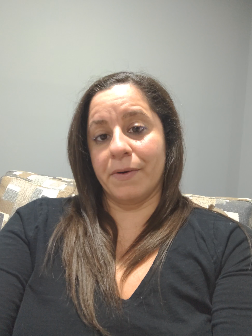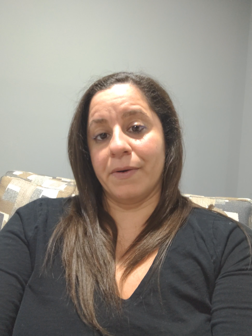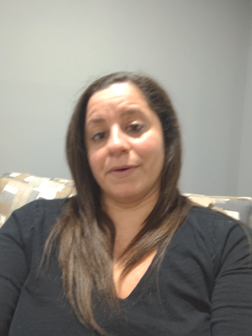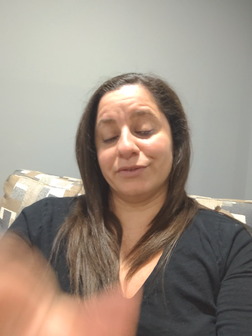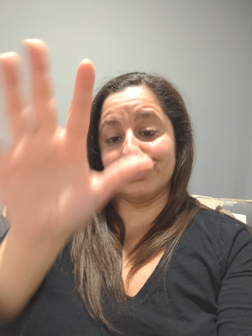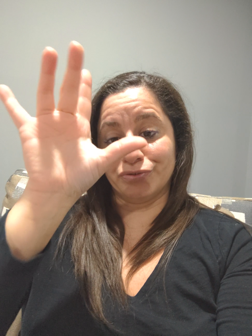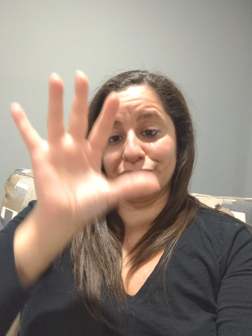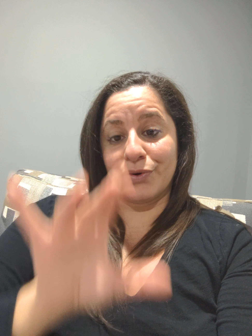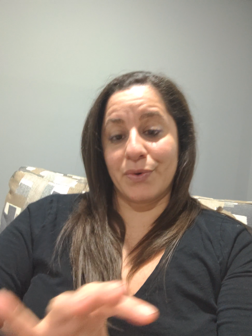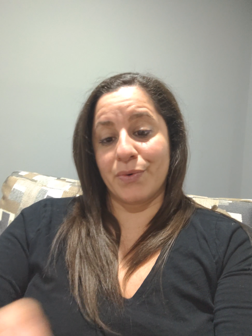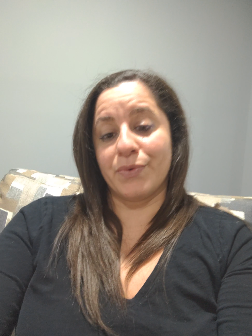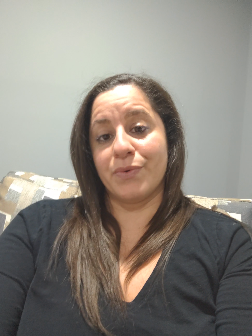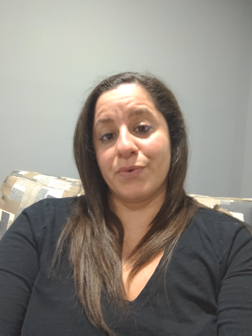snow